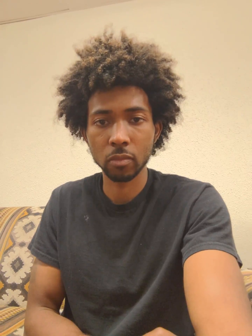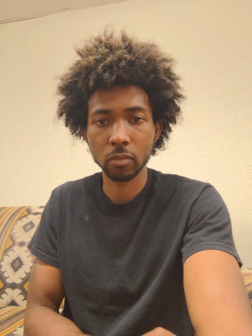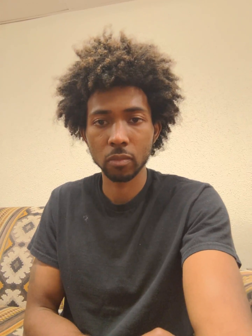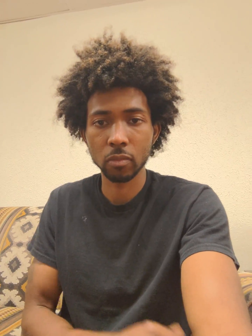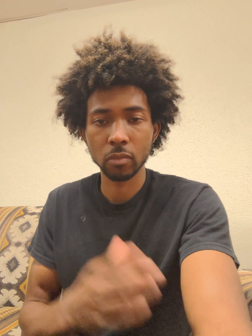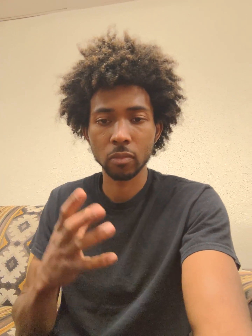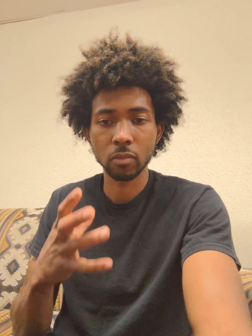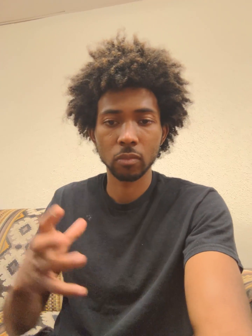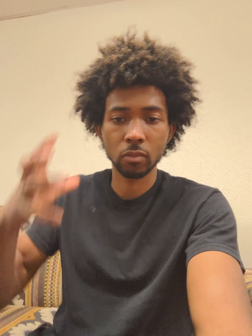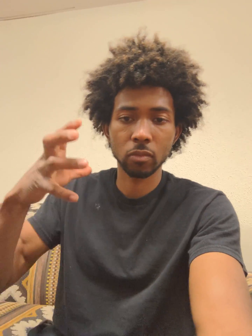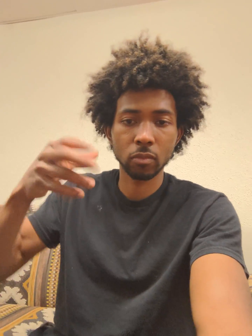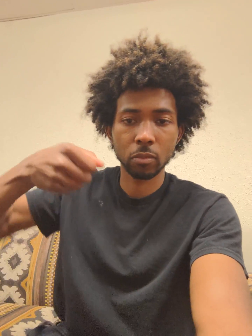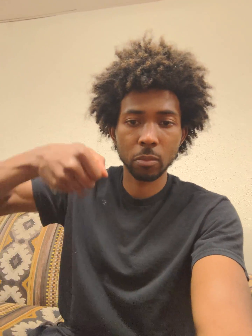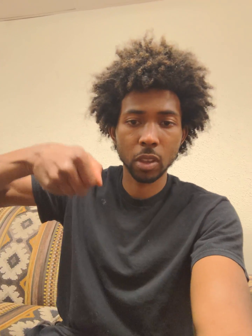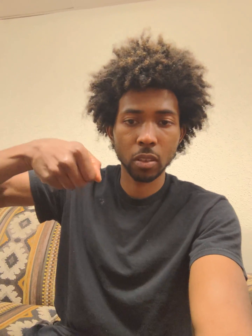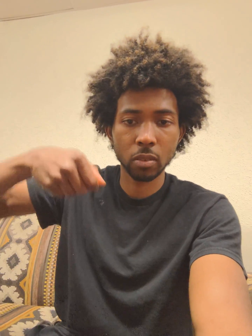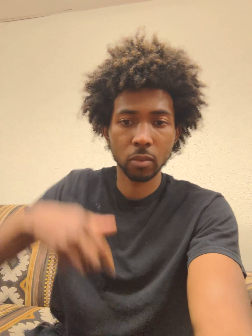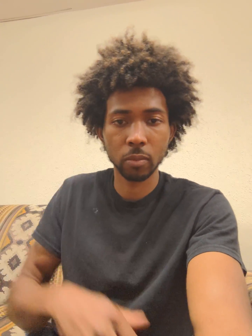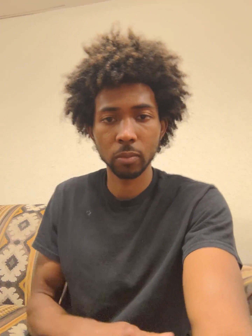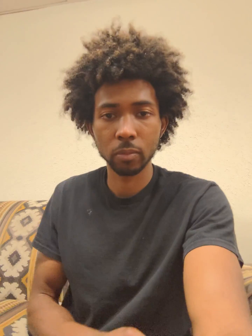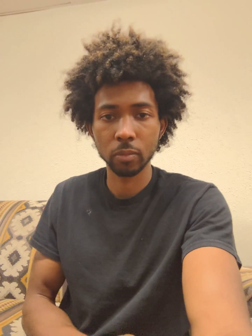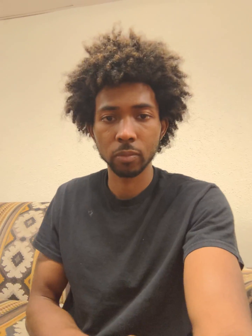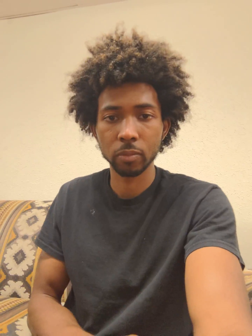bucket